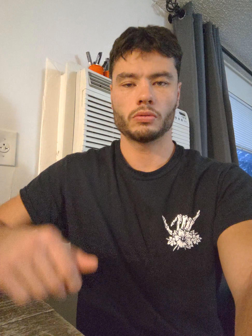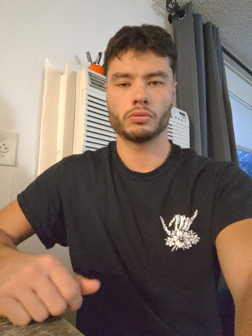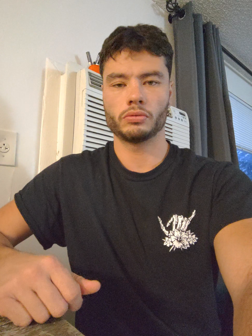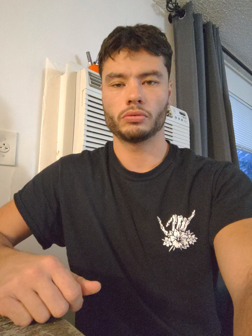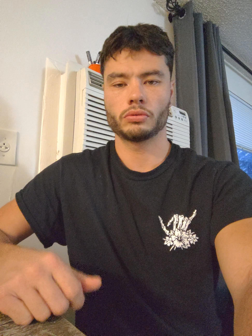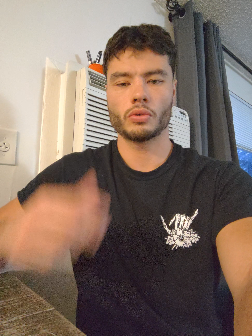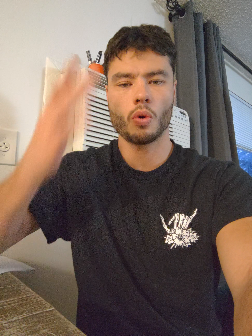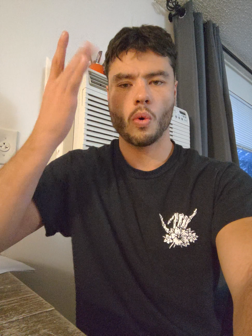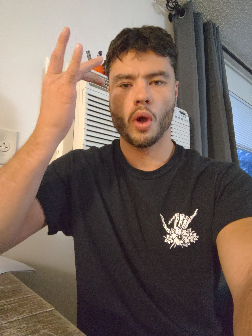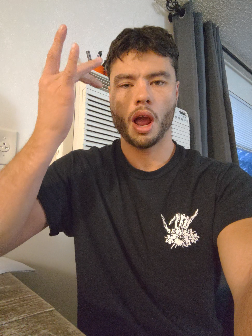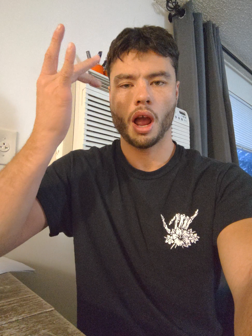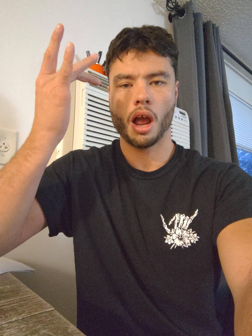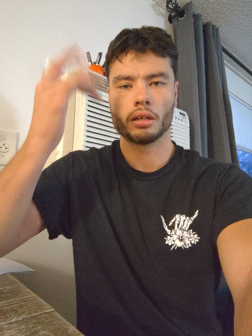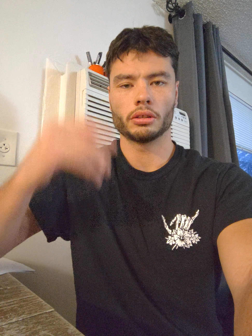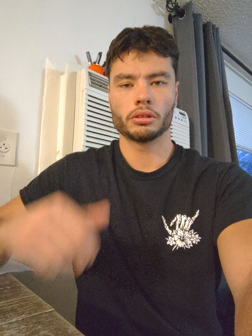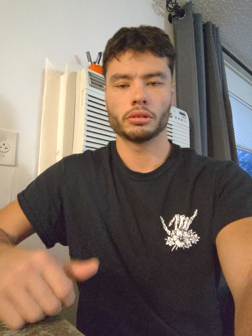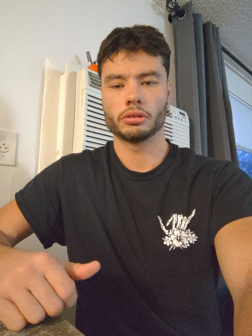why